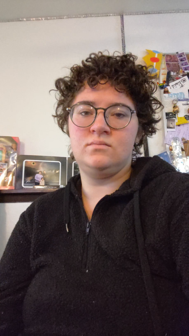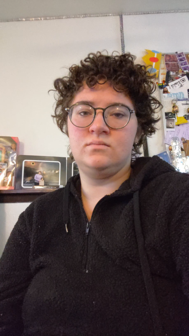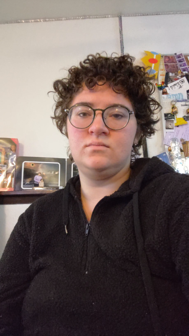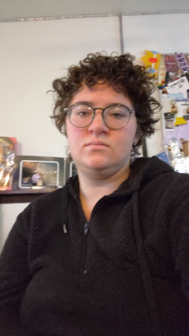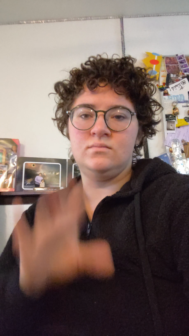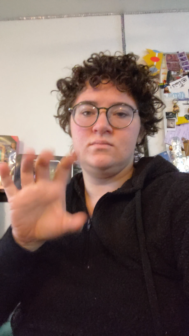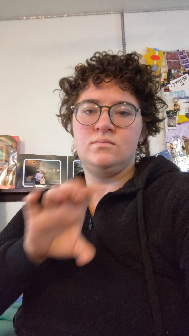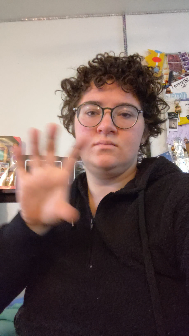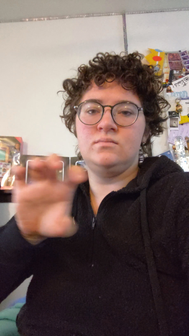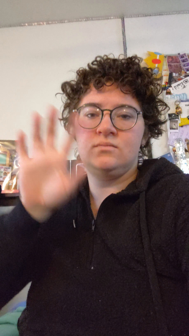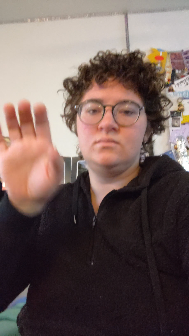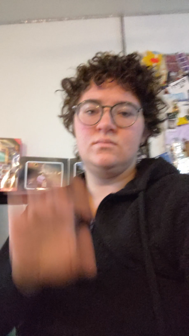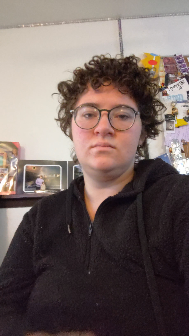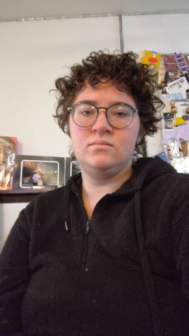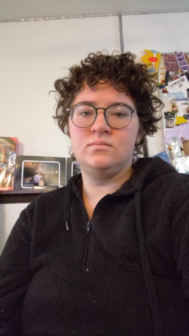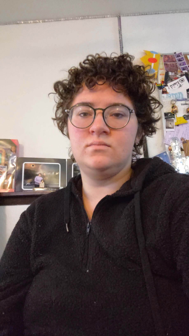climb